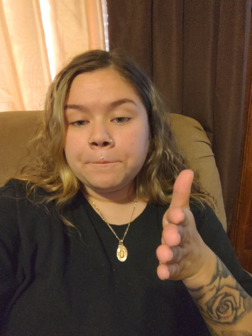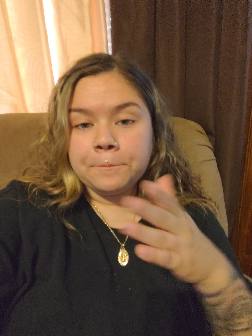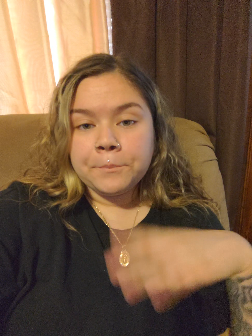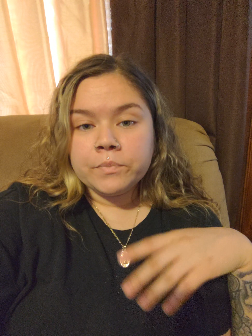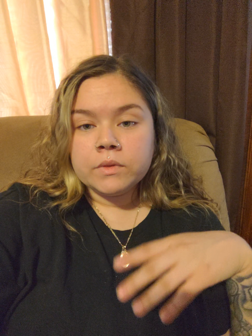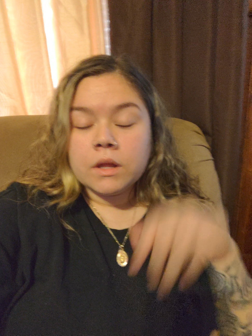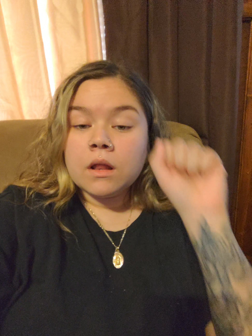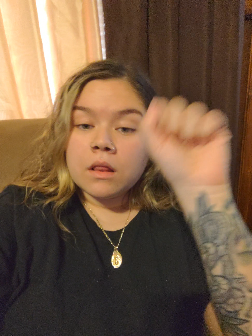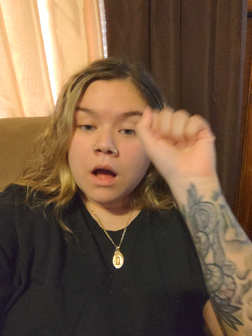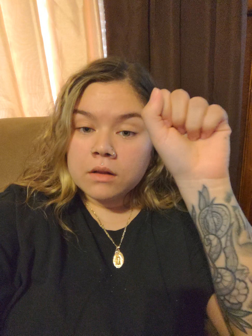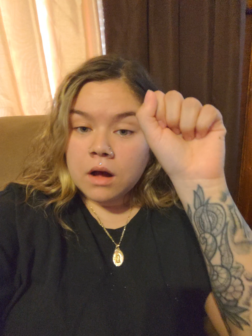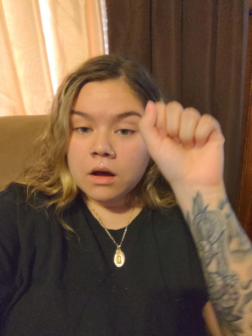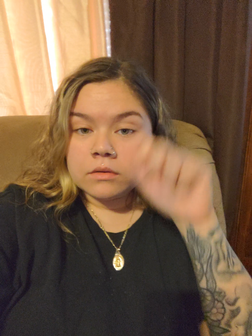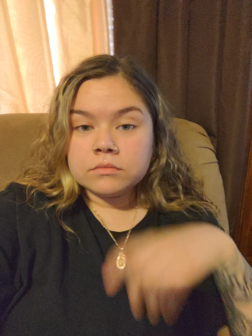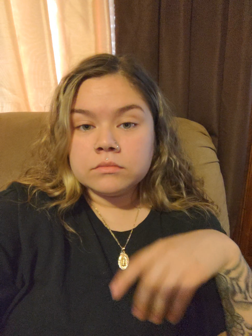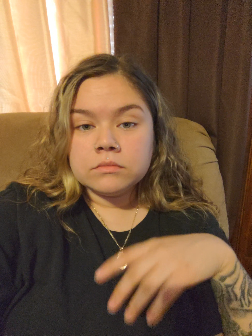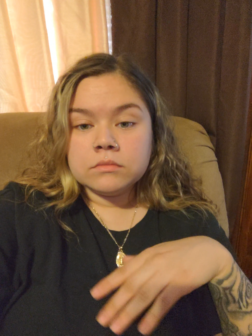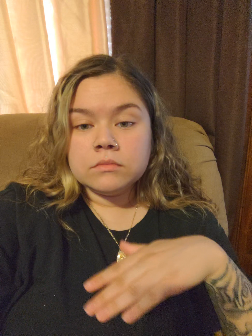knock